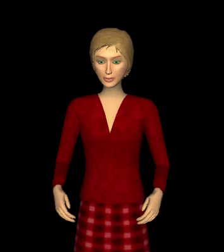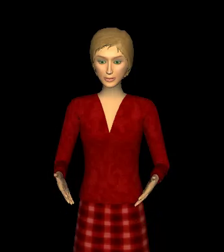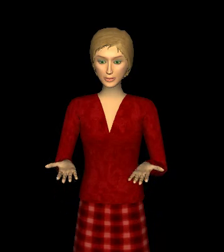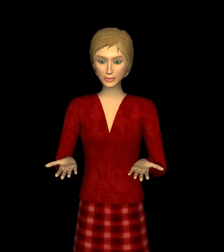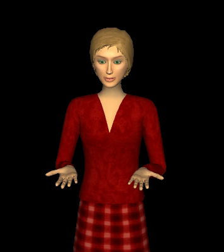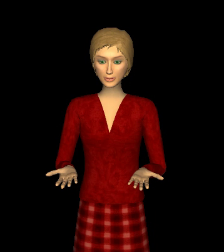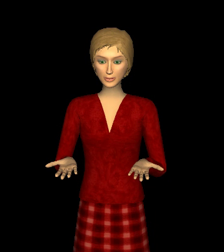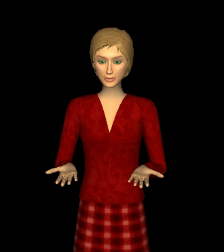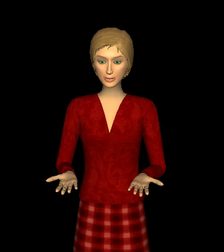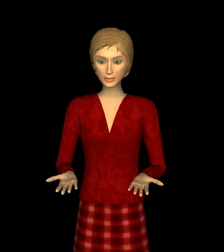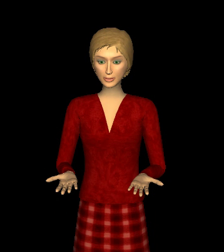اليوم